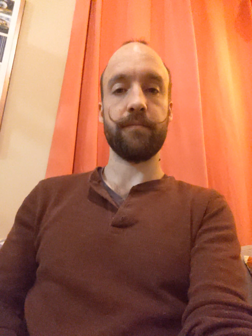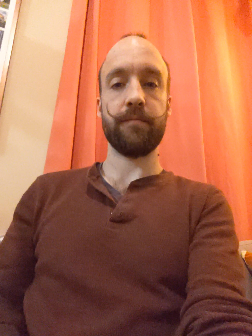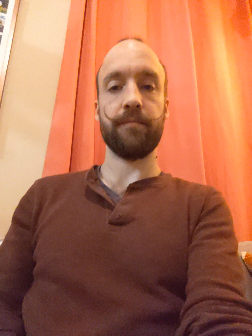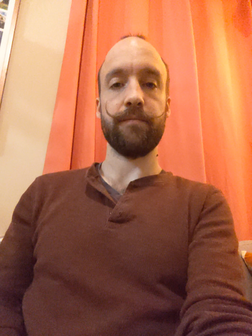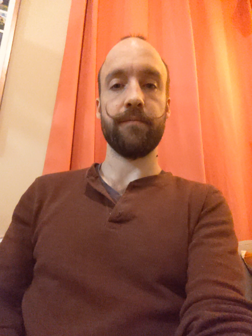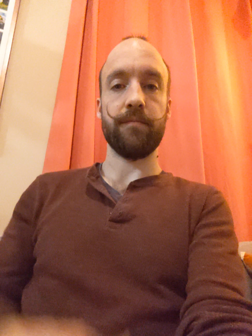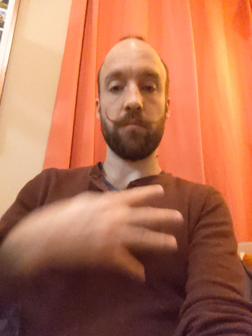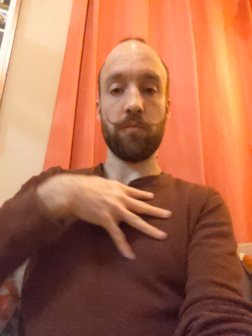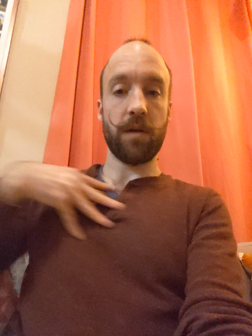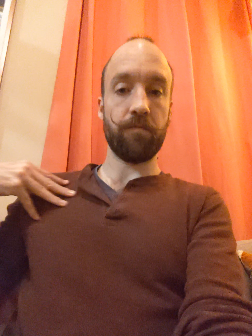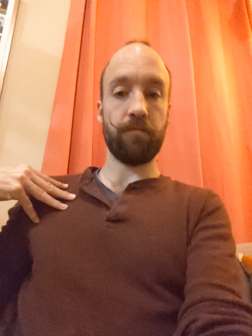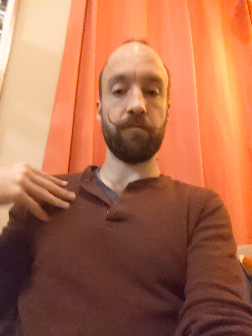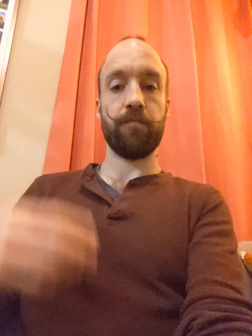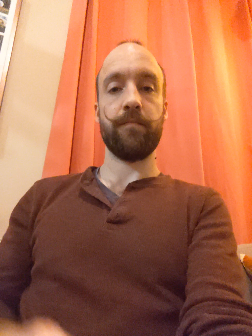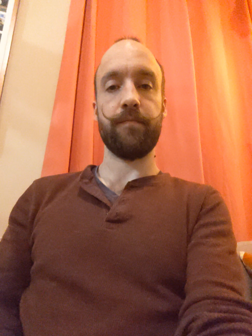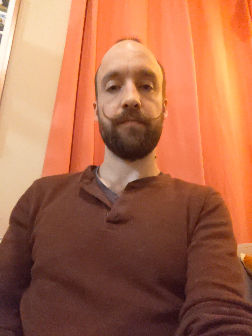zebra